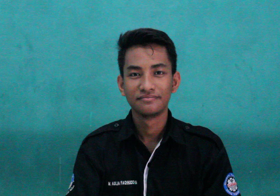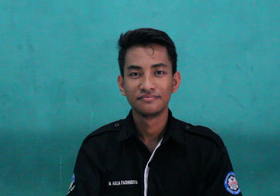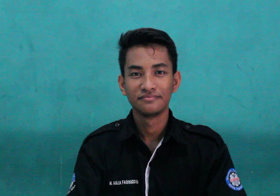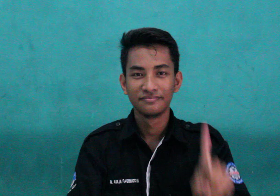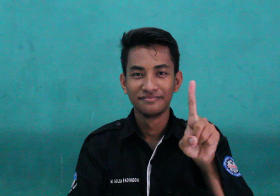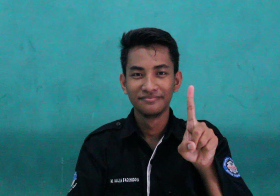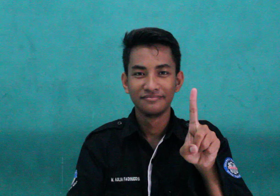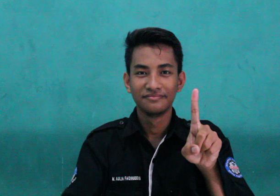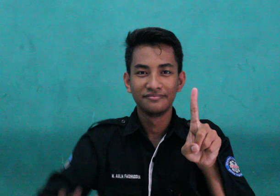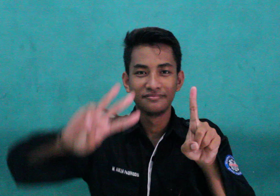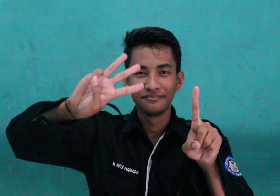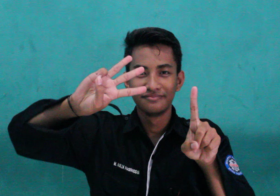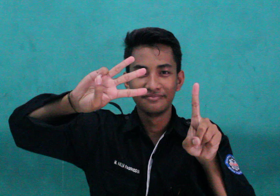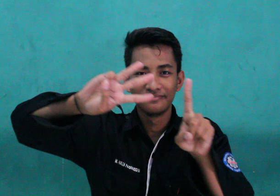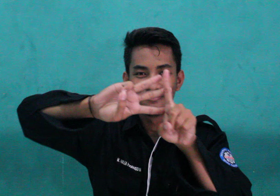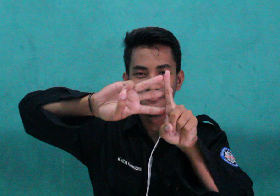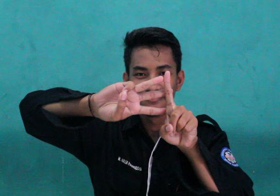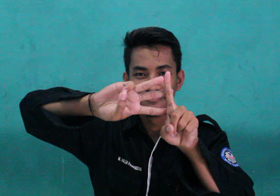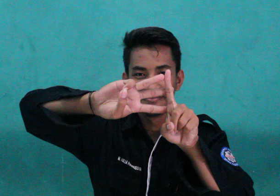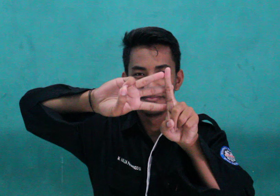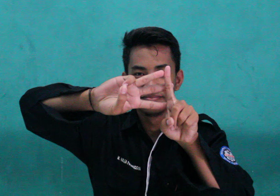B